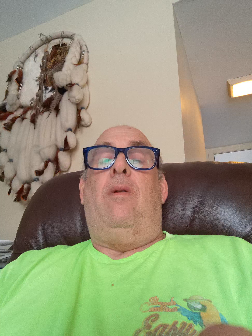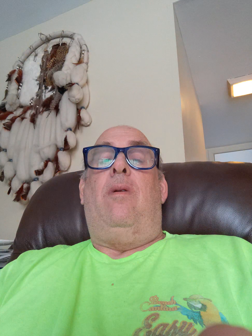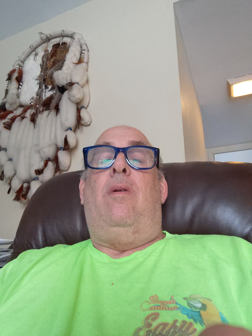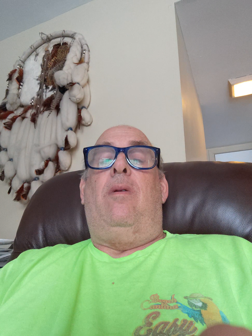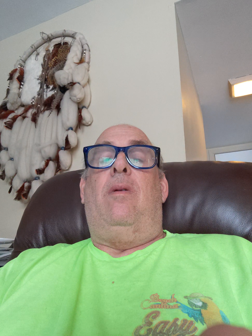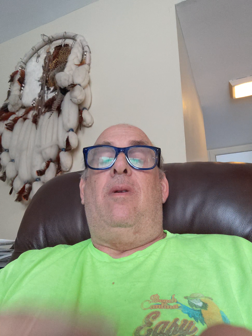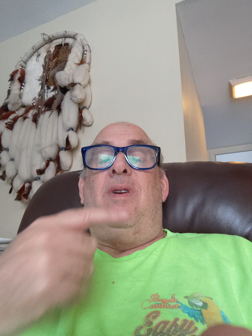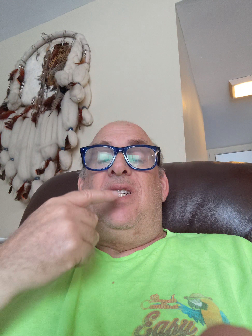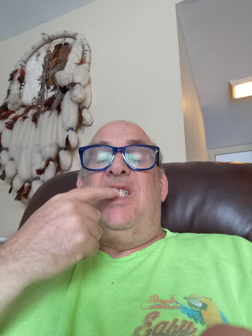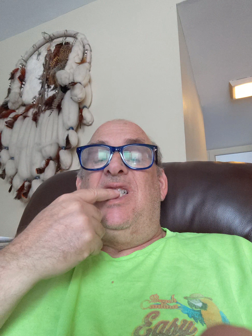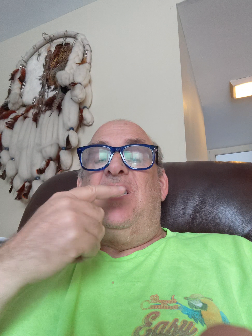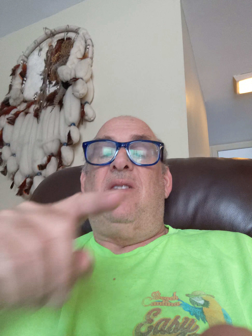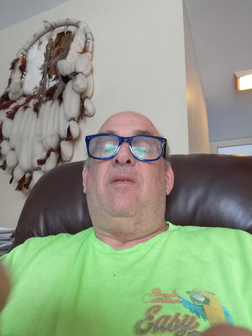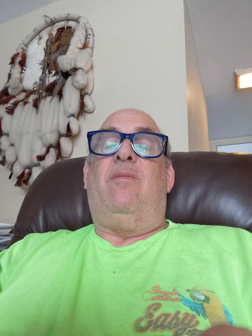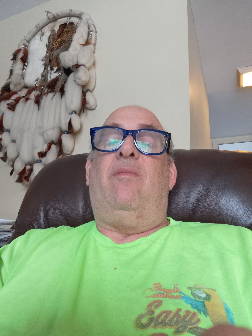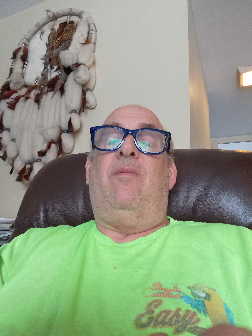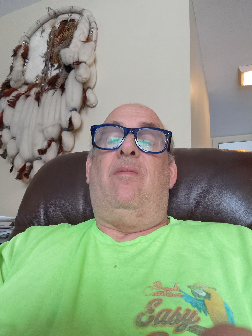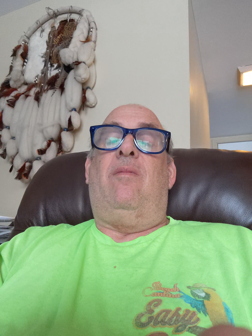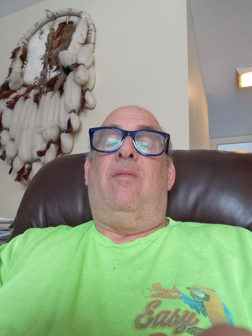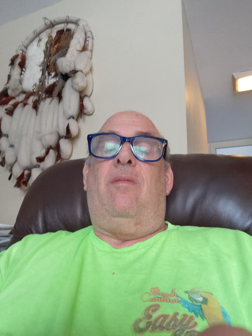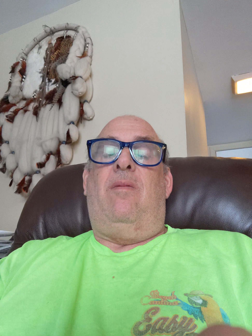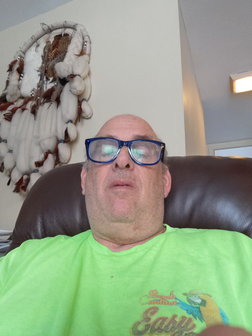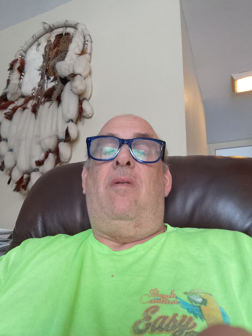tooth